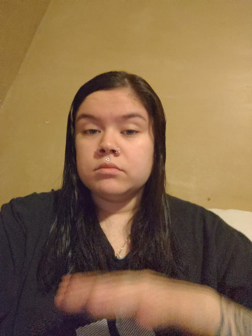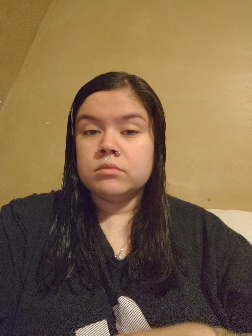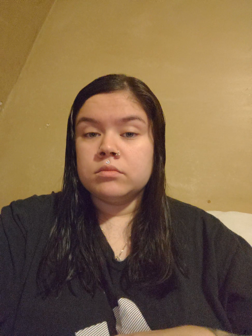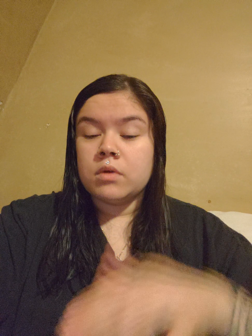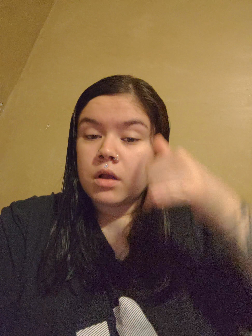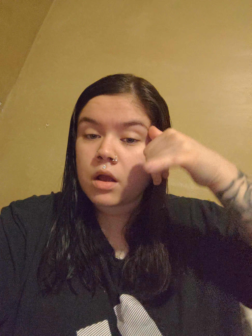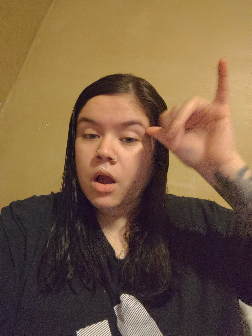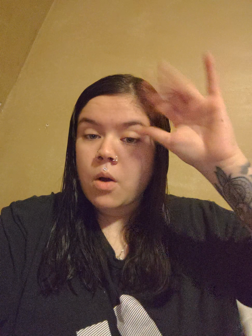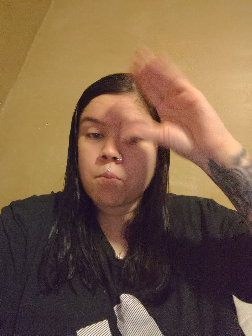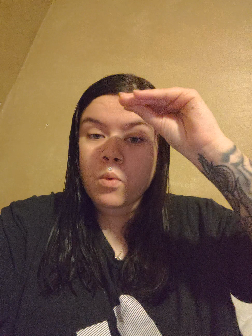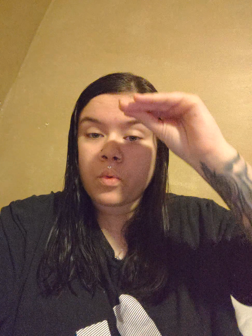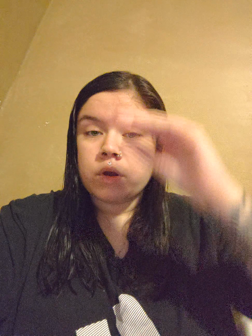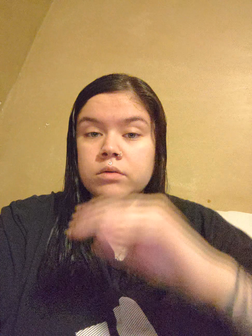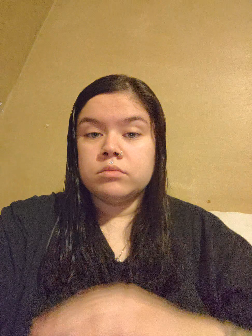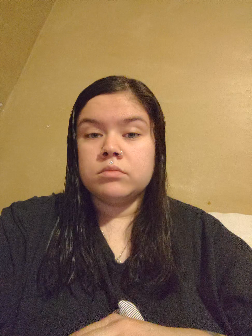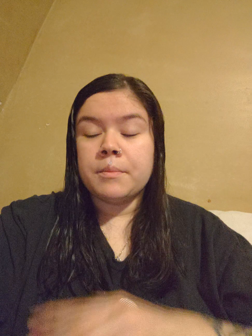cowboy